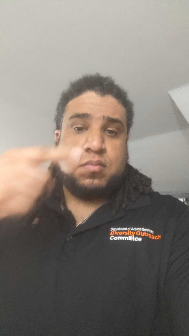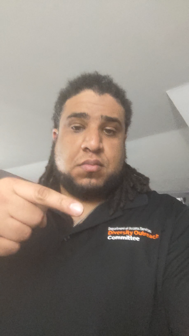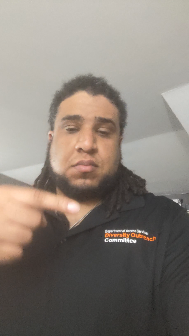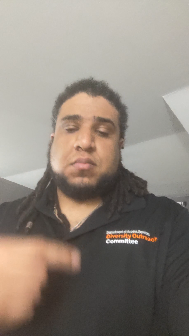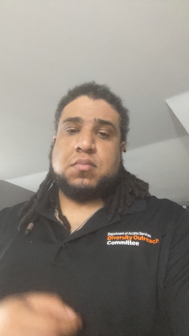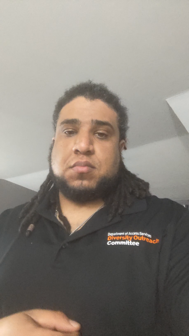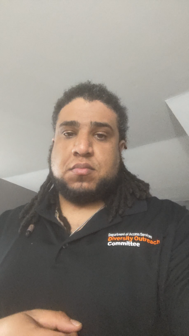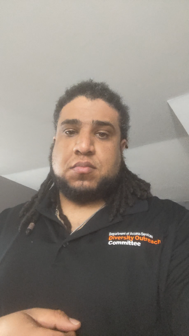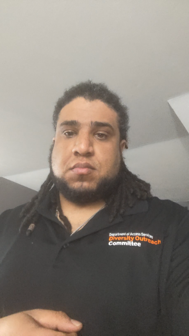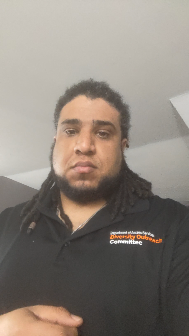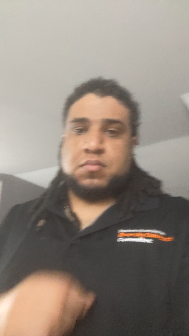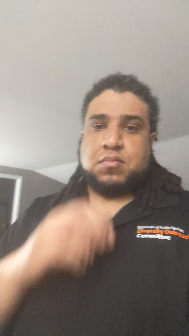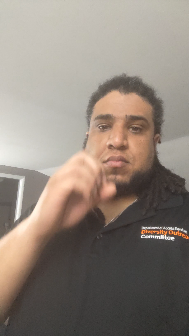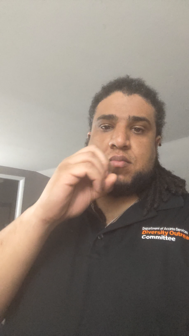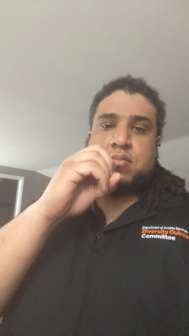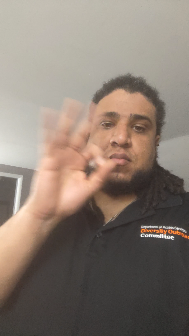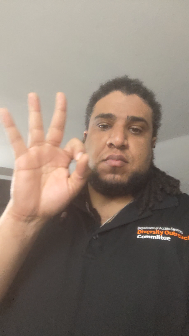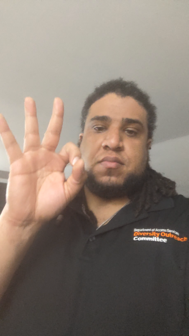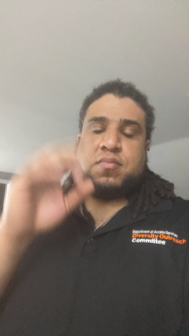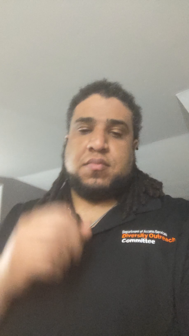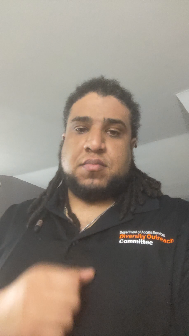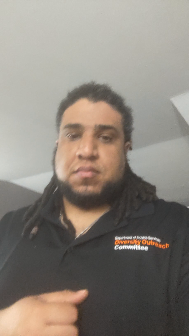of